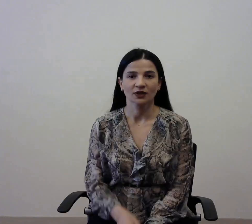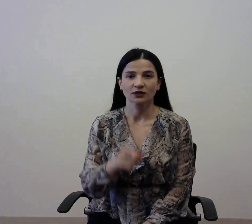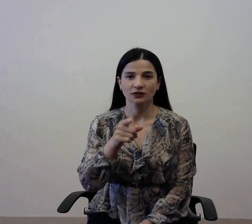siz